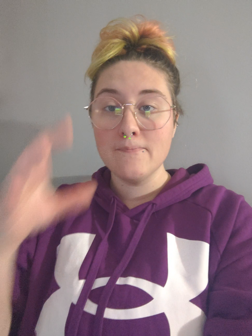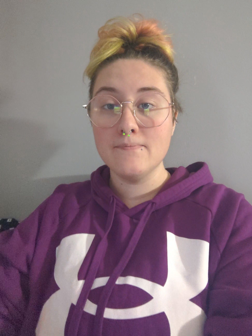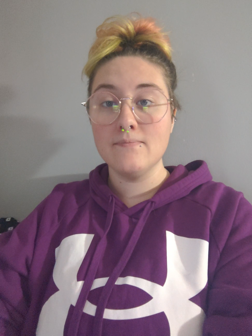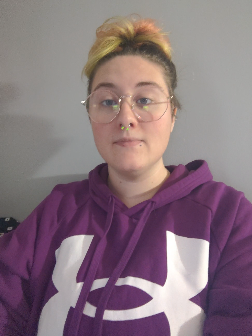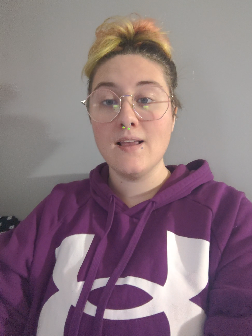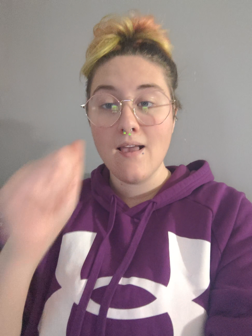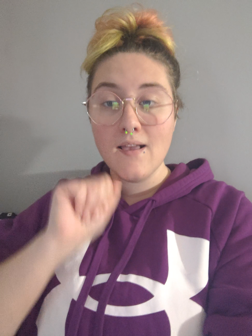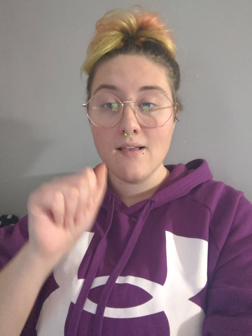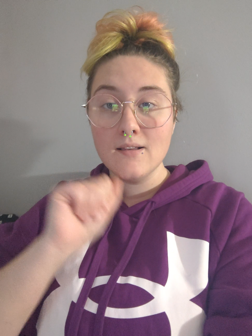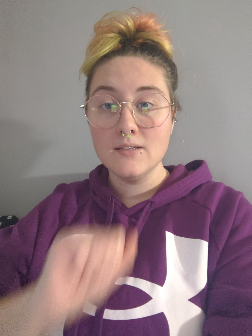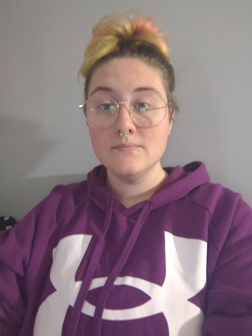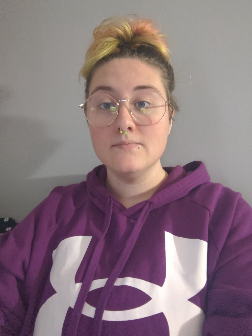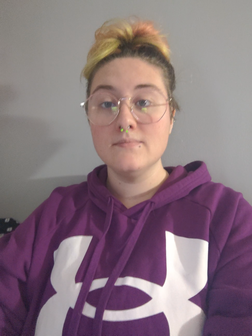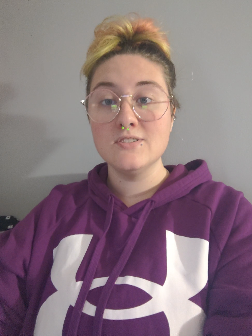aunt